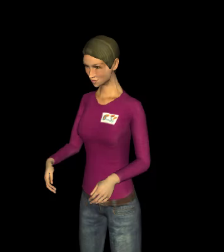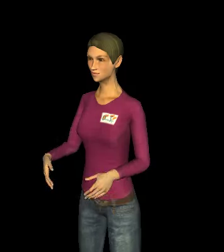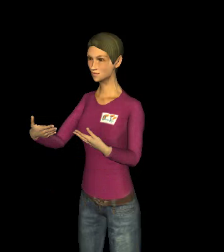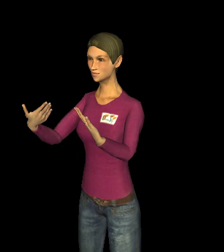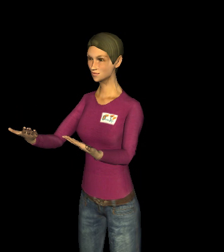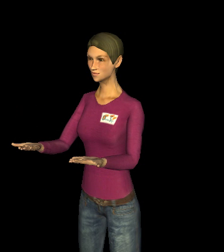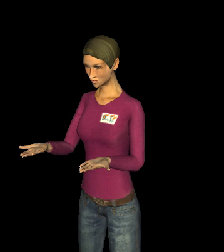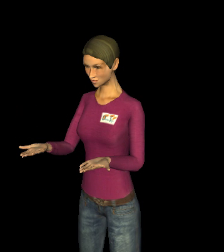لذا